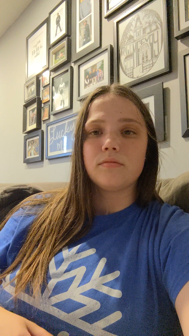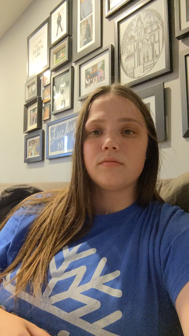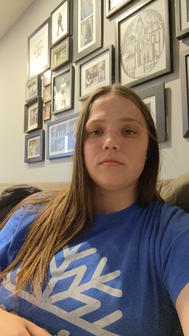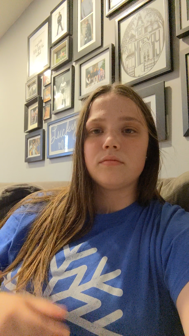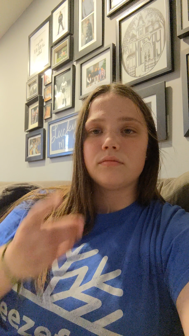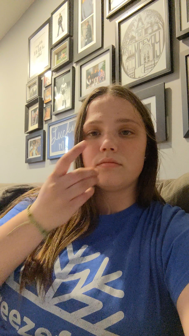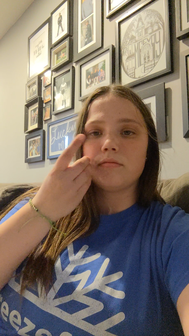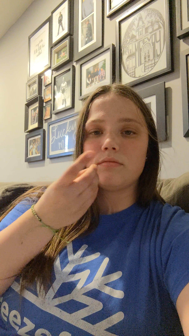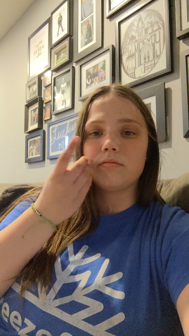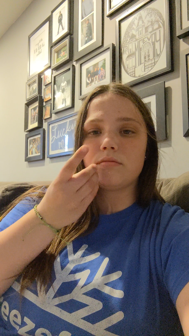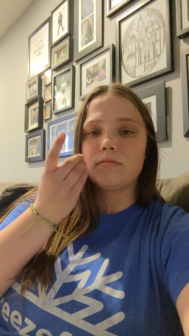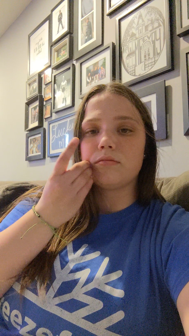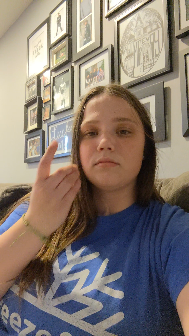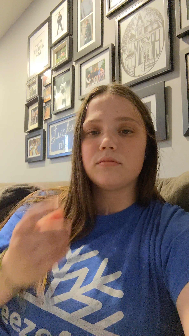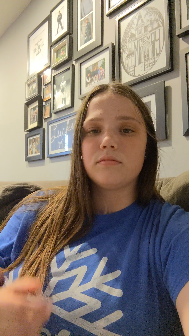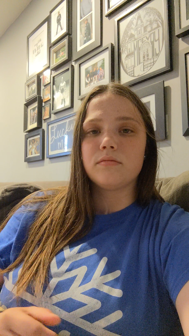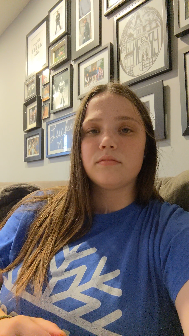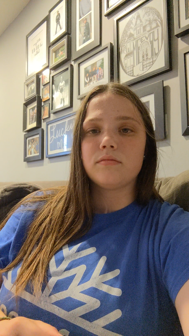dinner